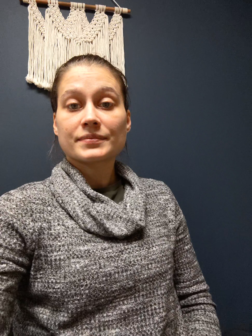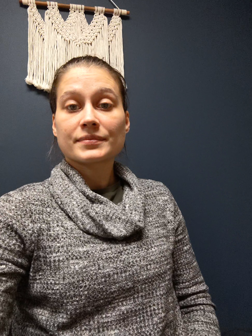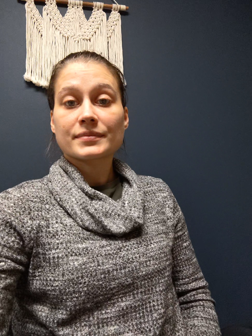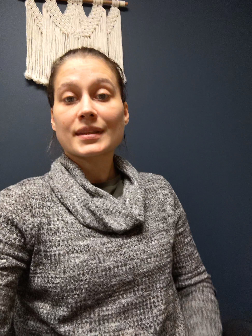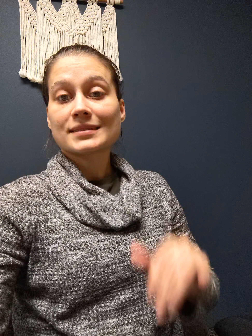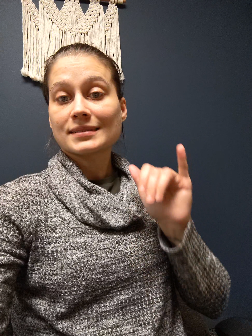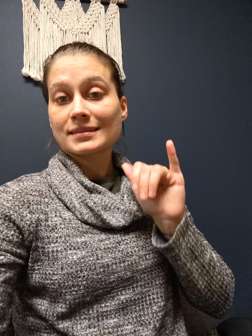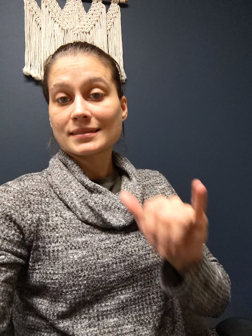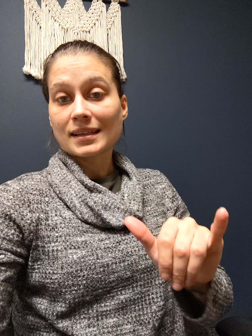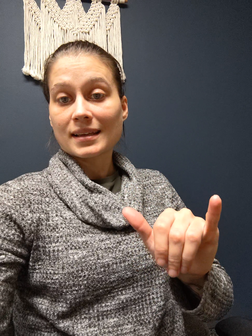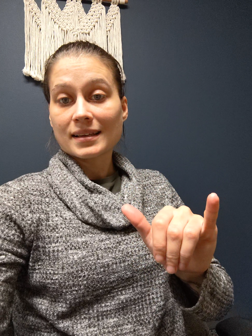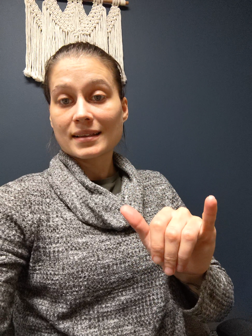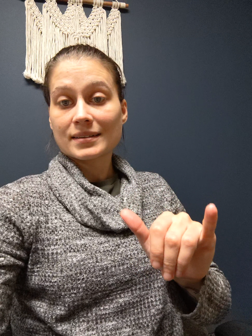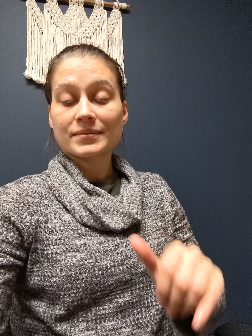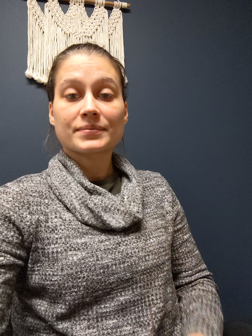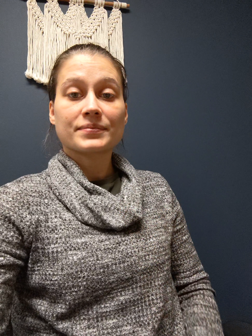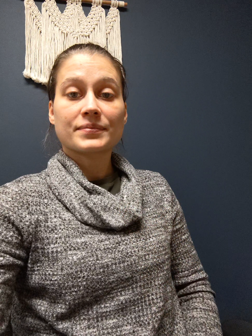stay